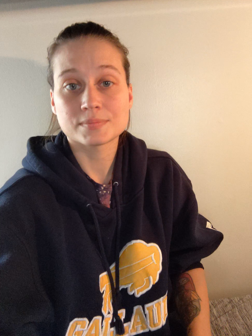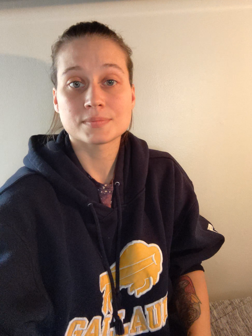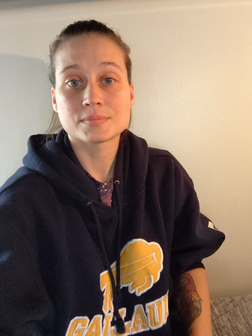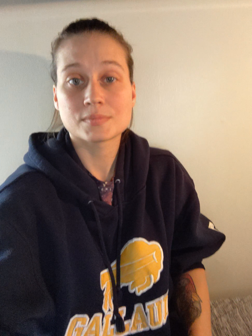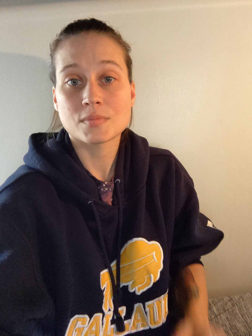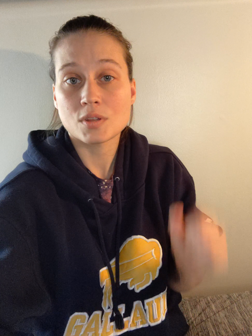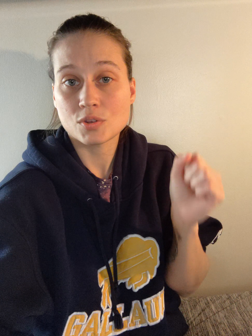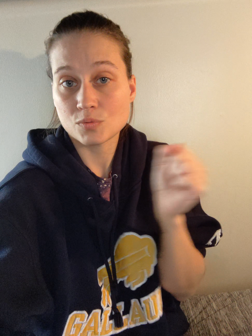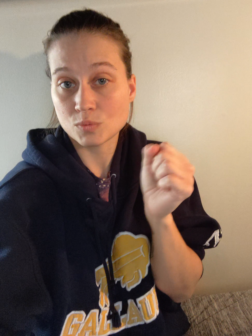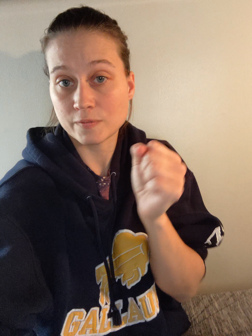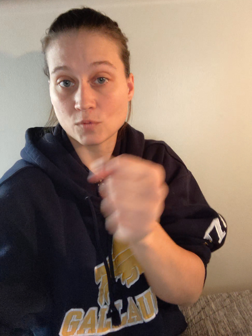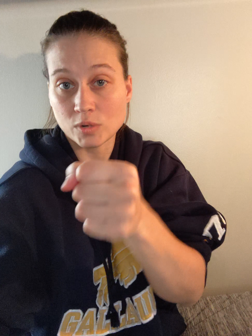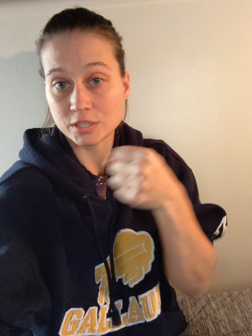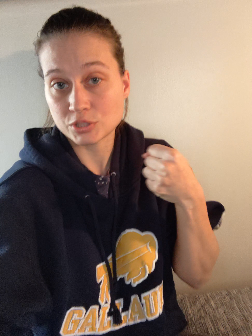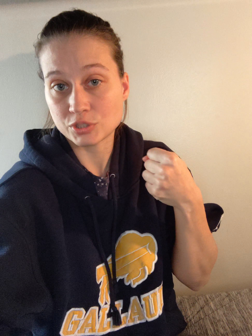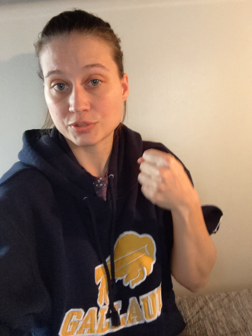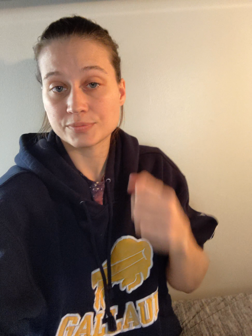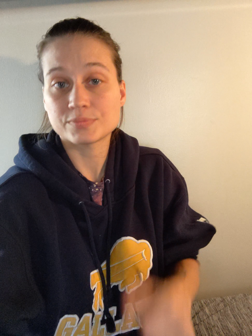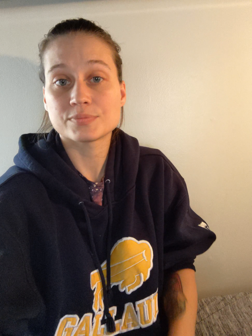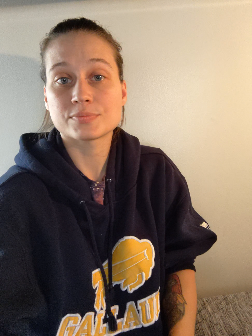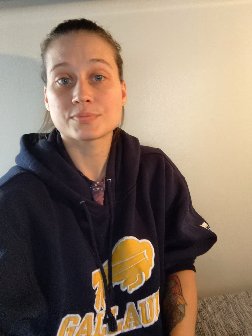refrigerator